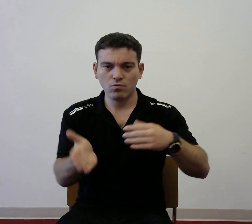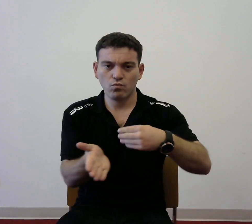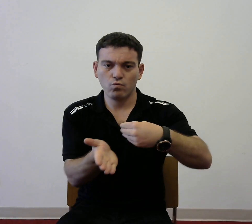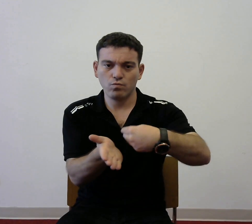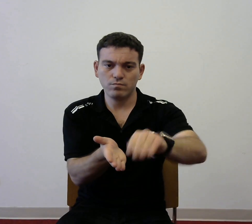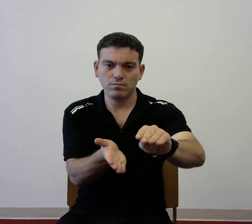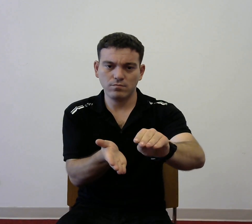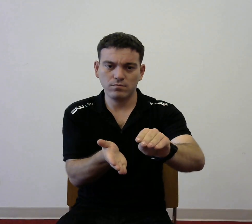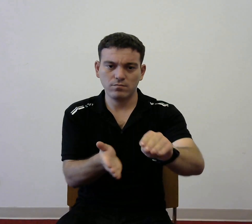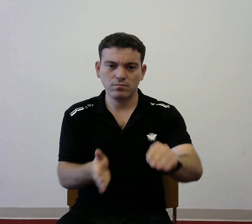almaq